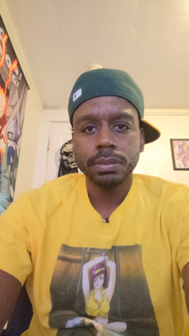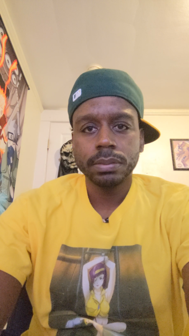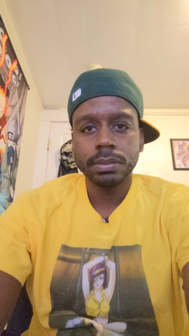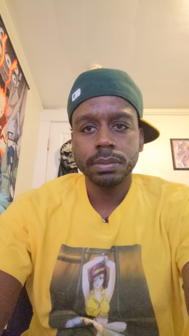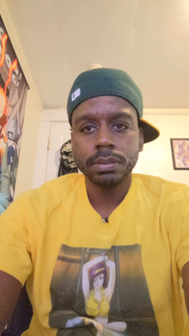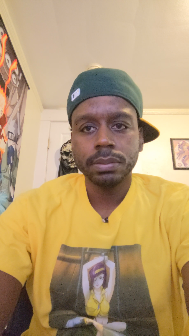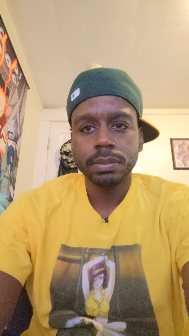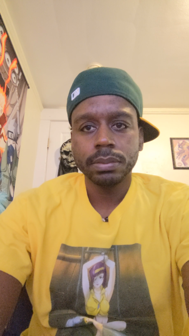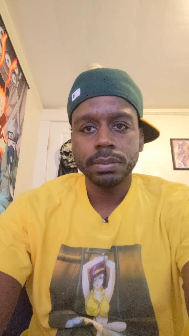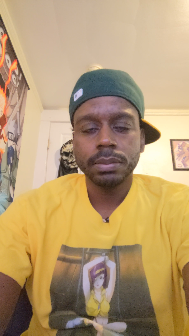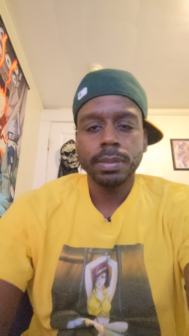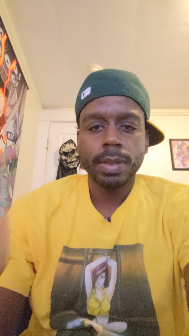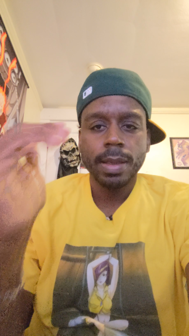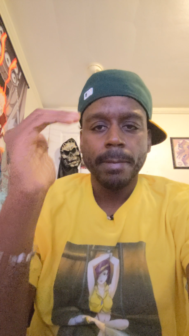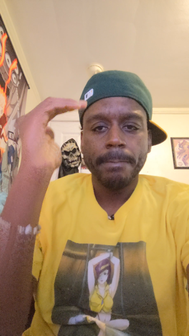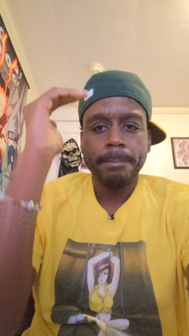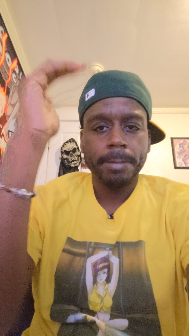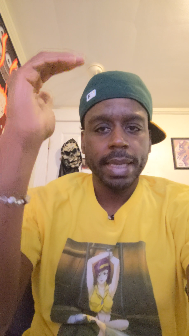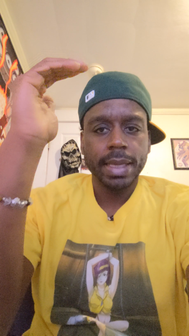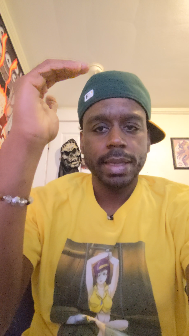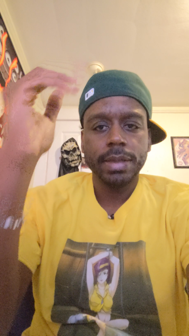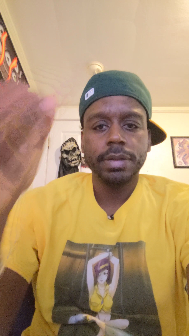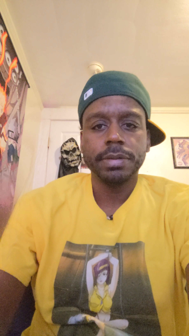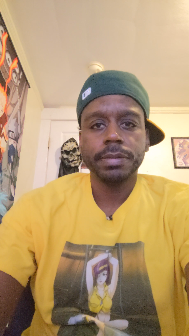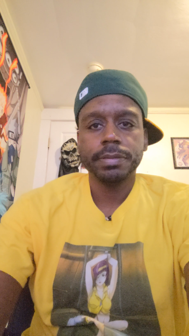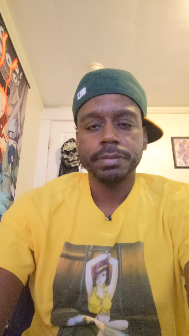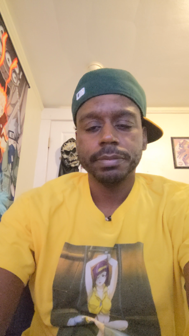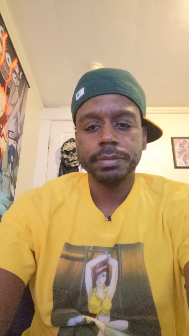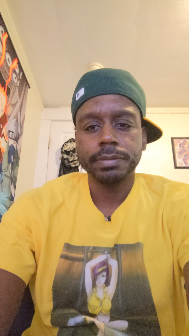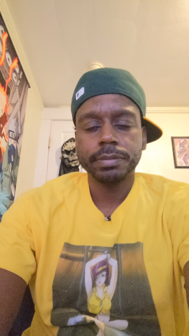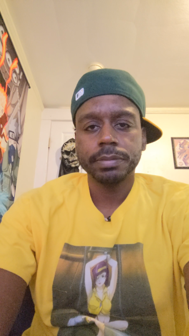big